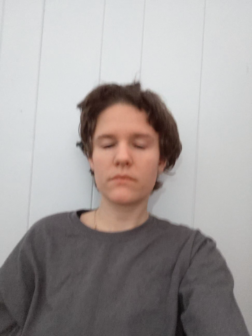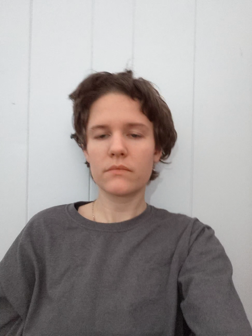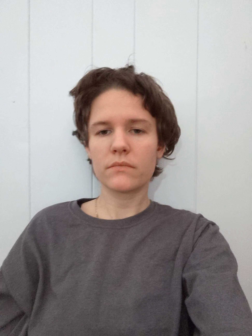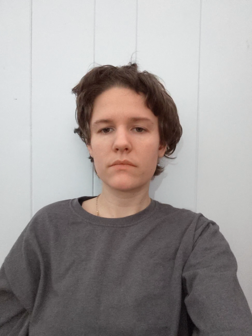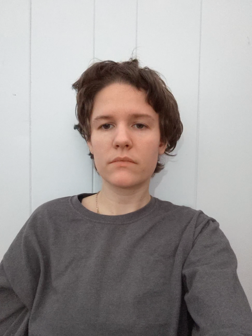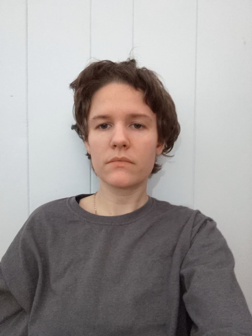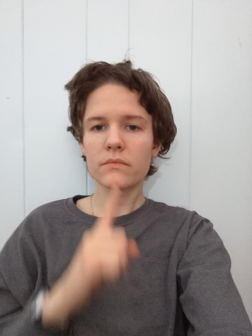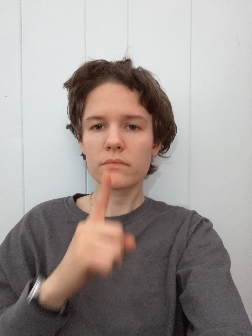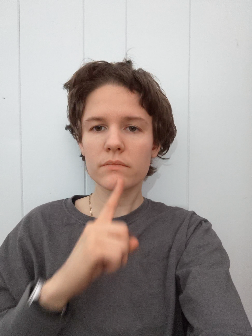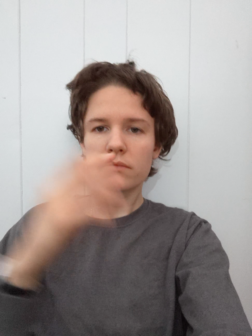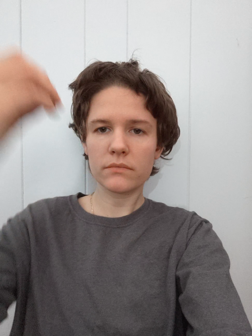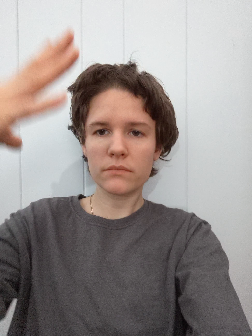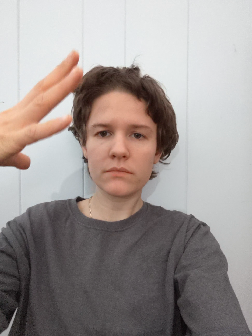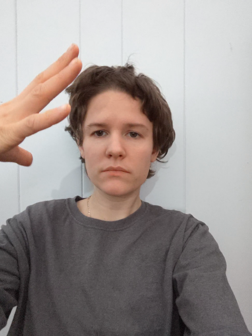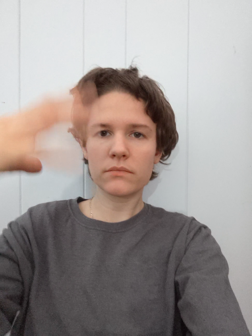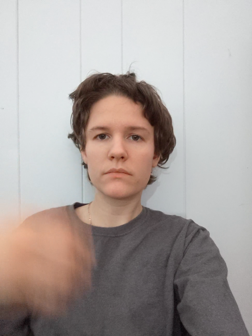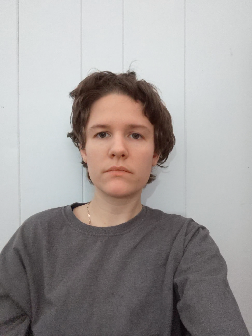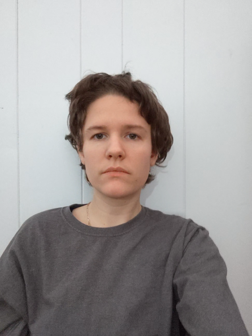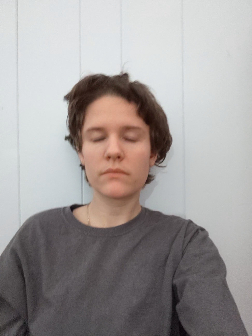lamp